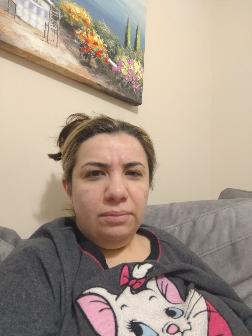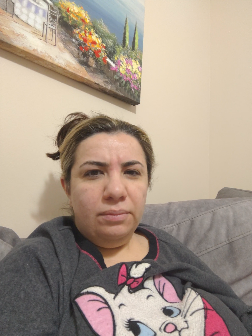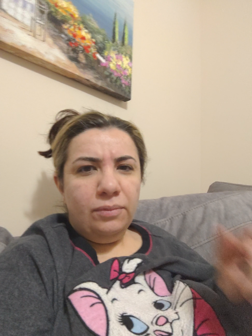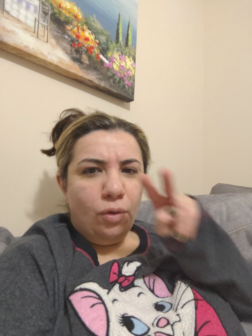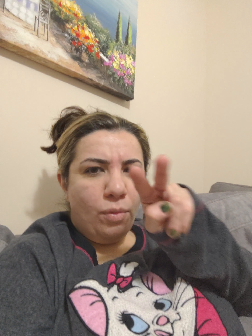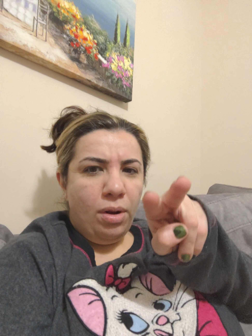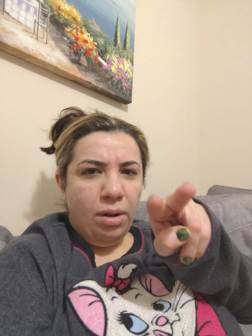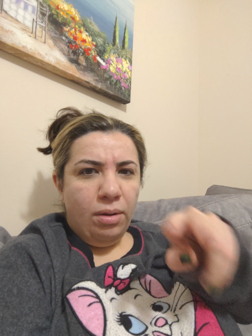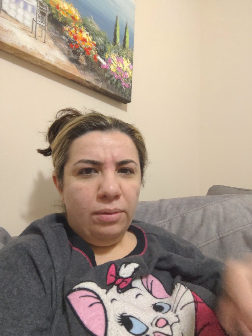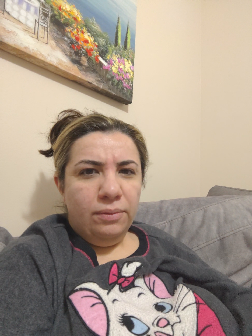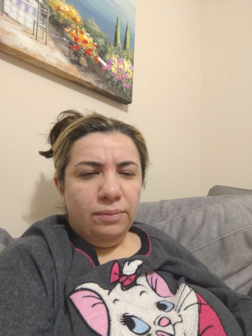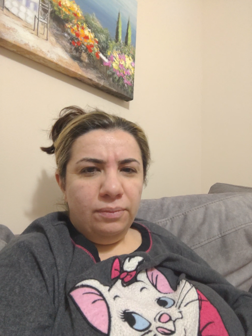look